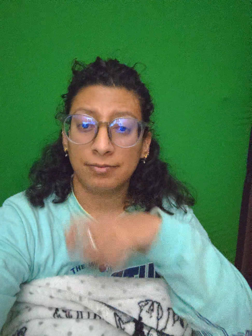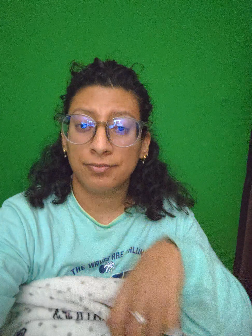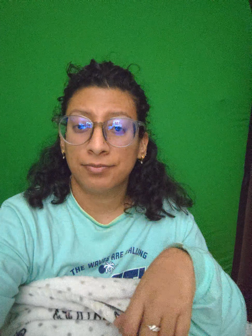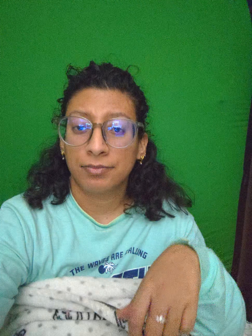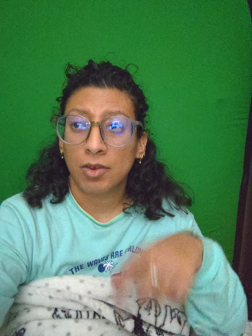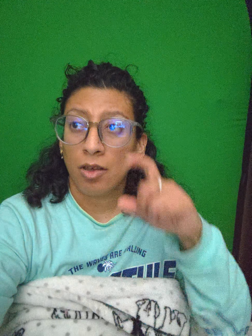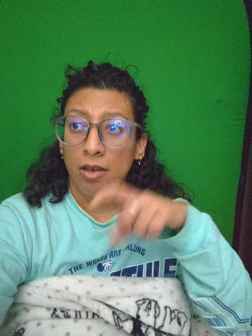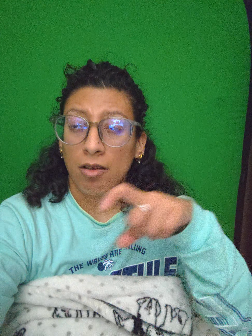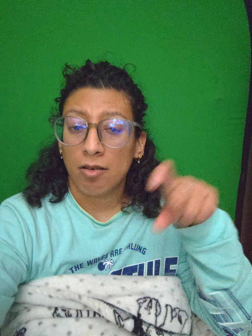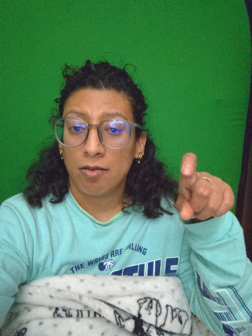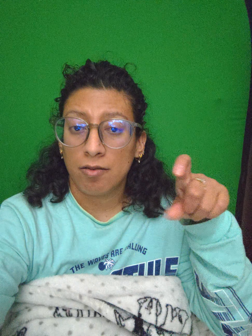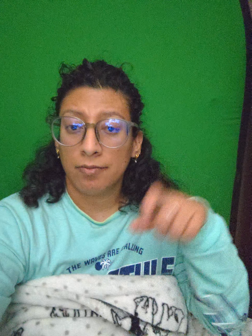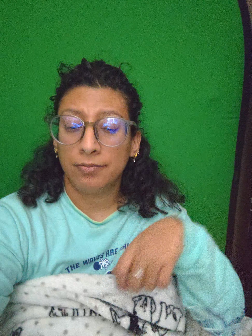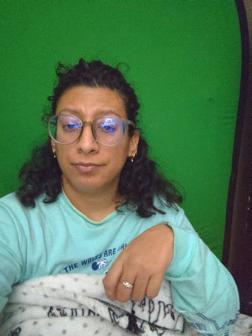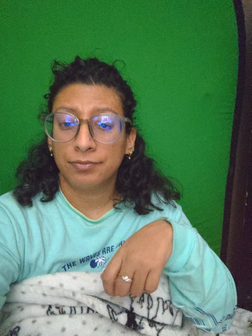closet